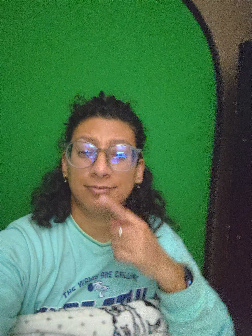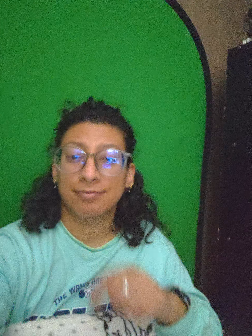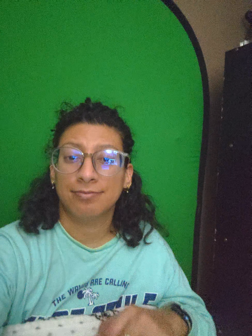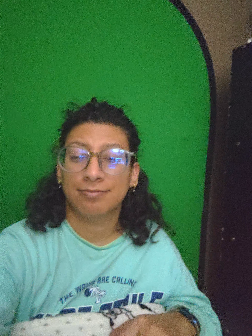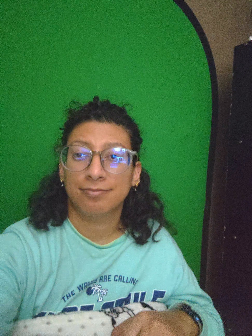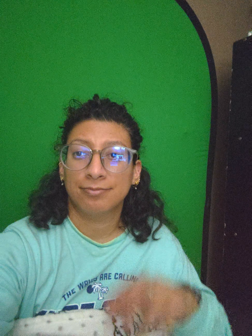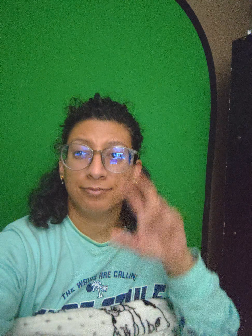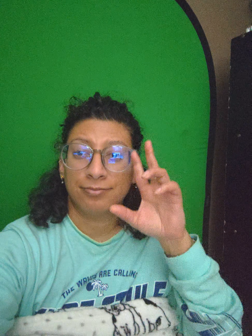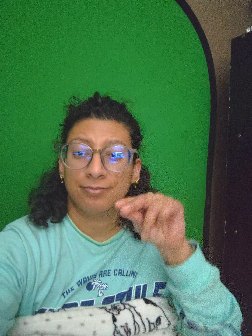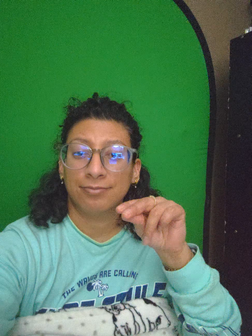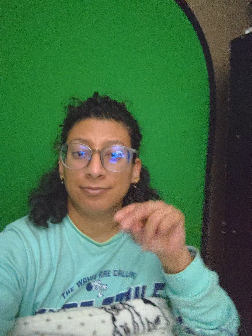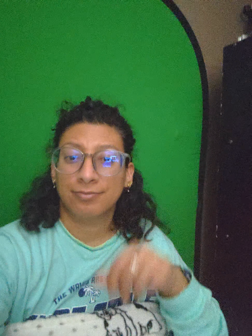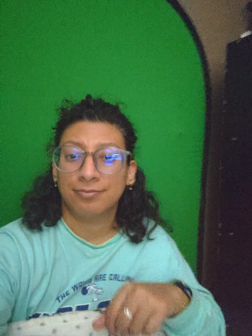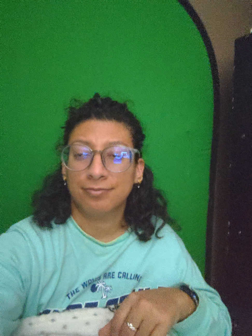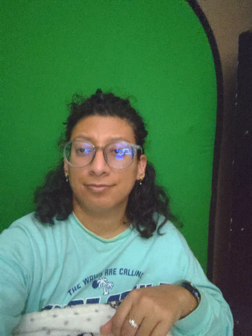no